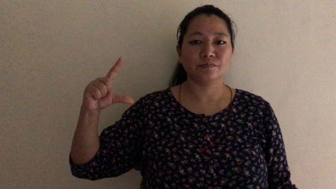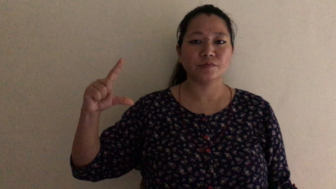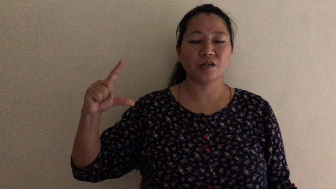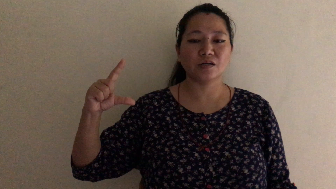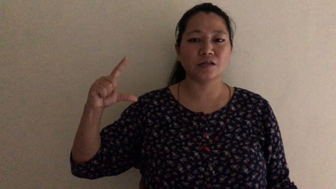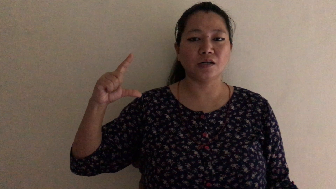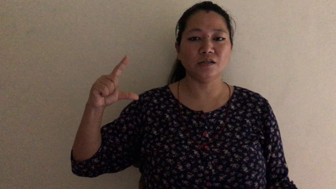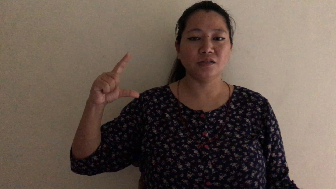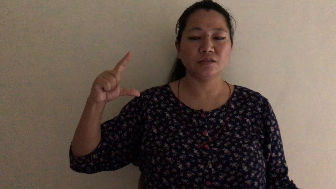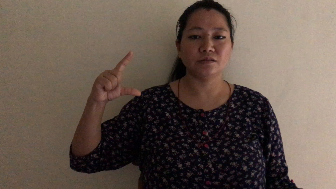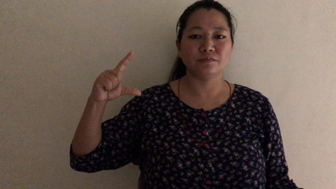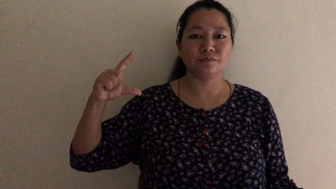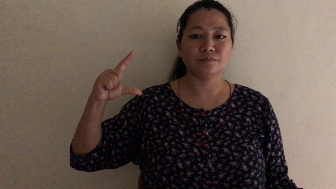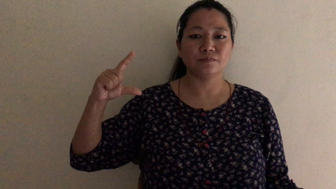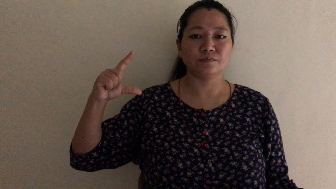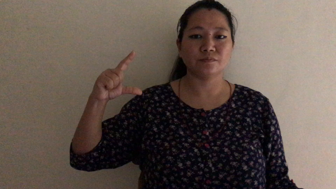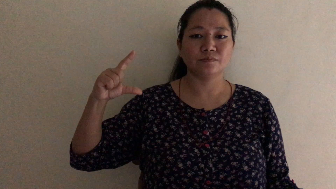ख